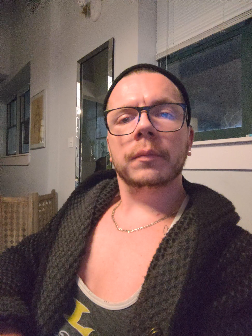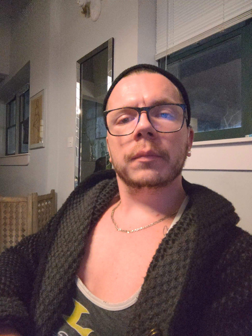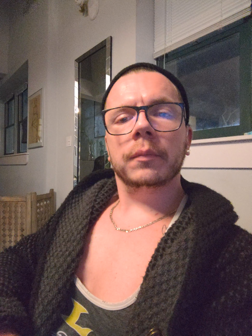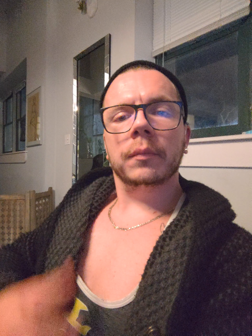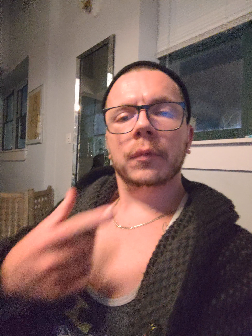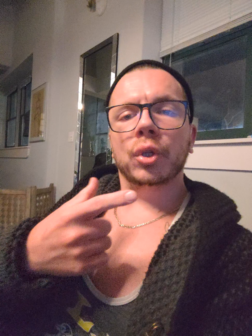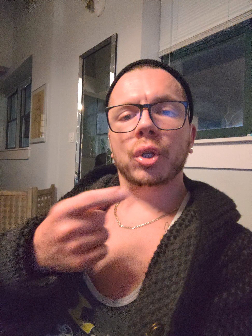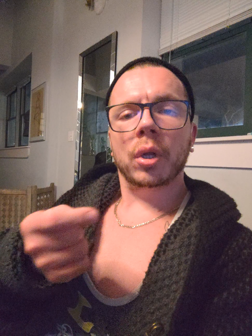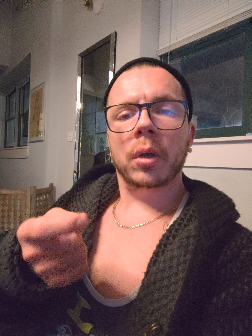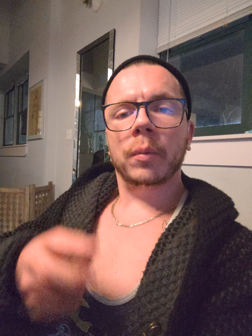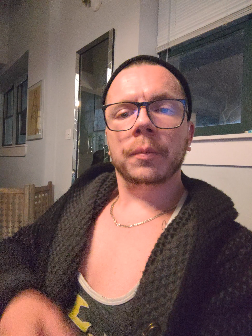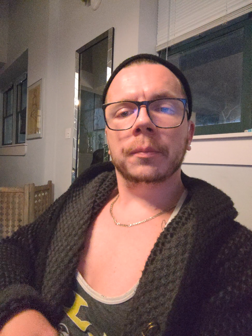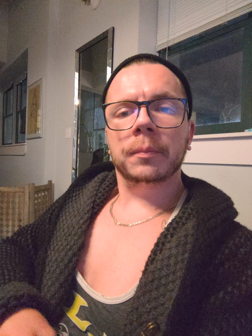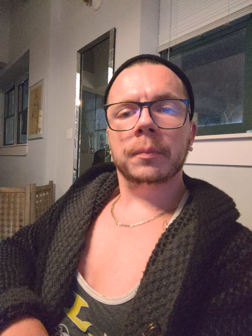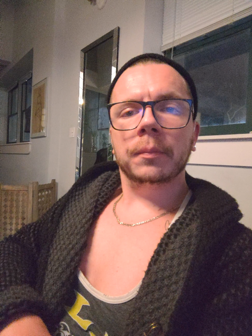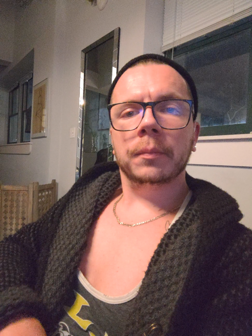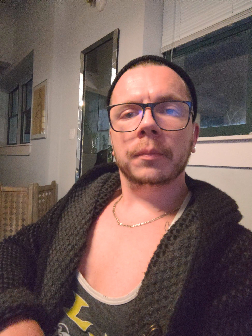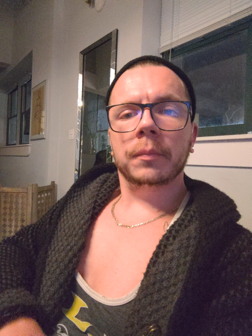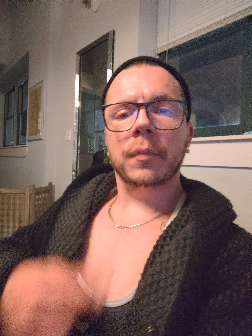go